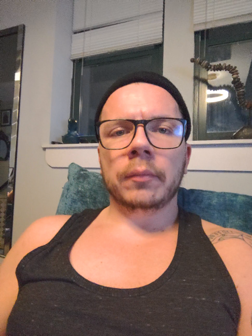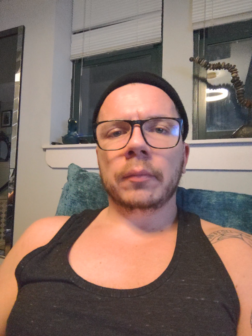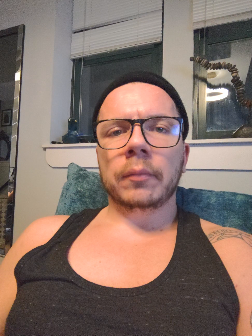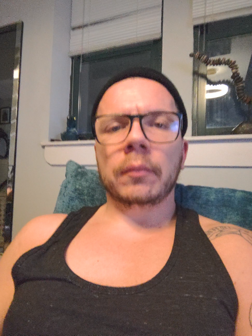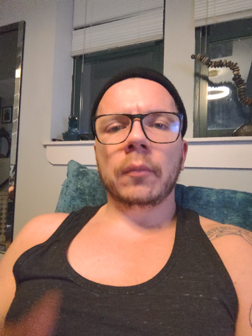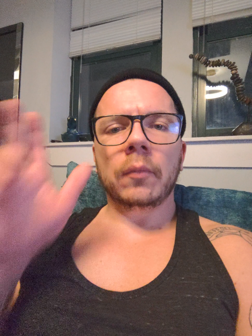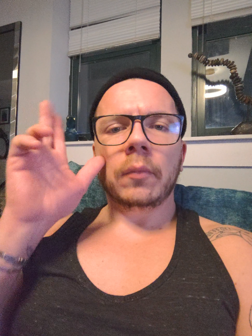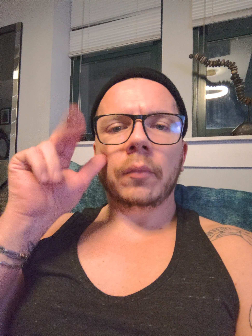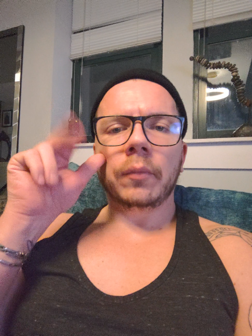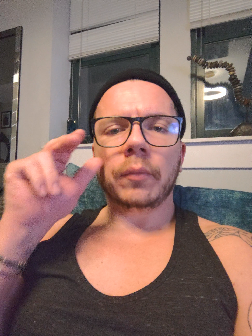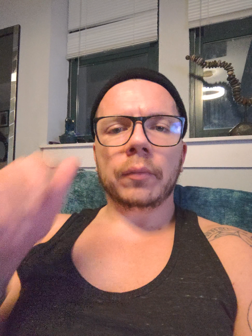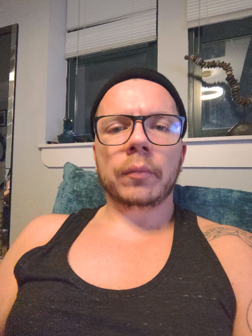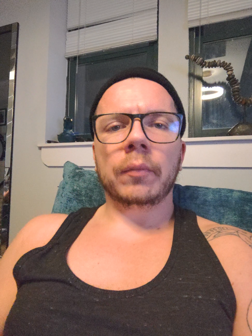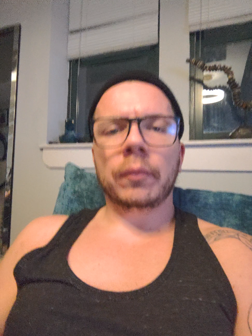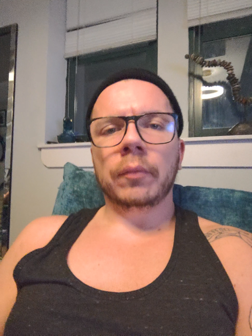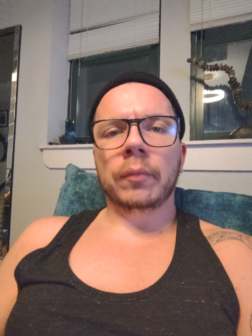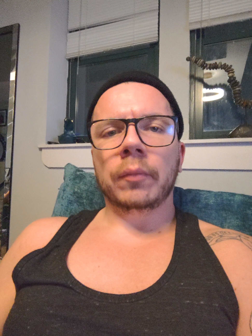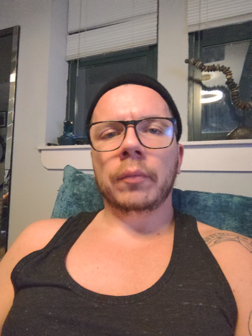horse